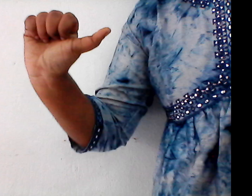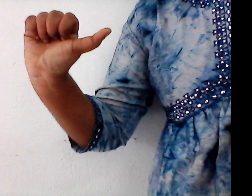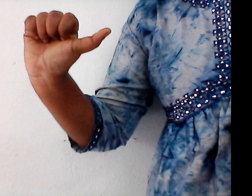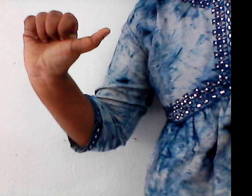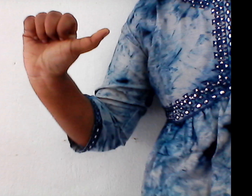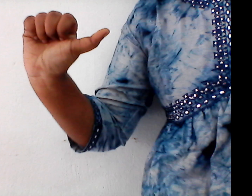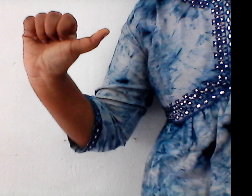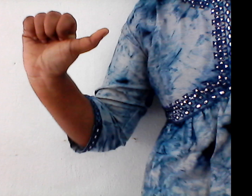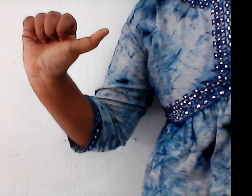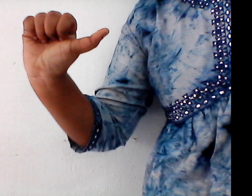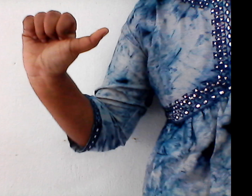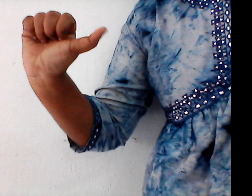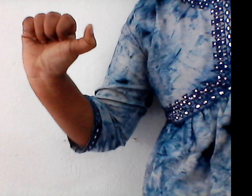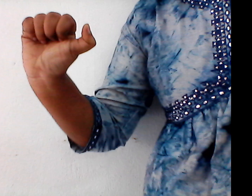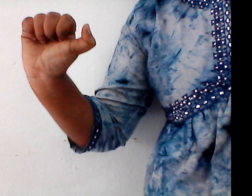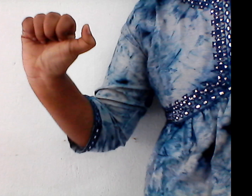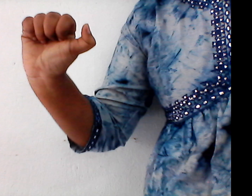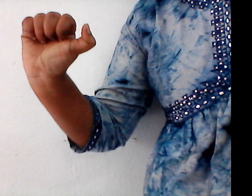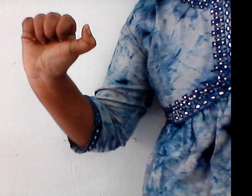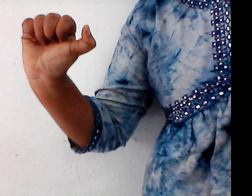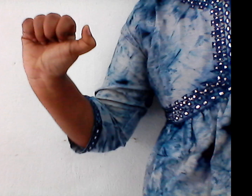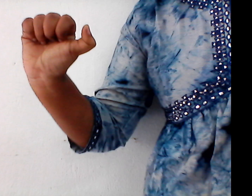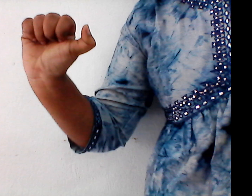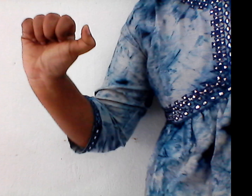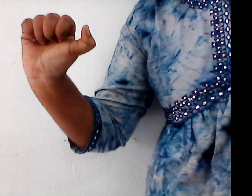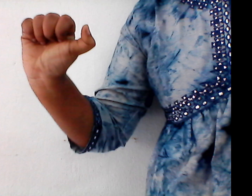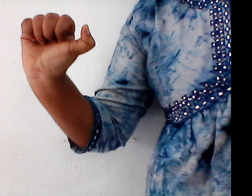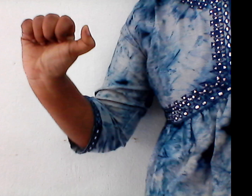ഏ